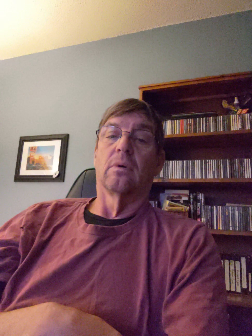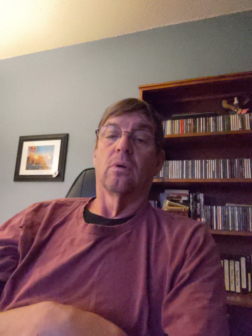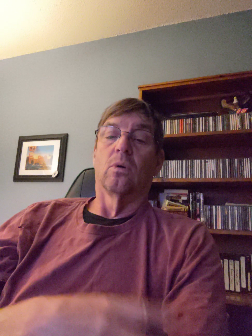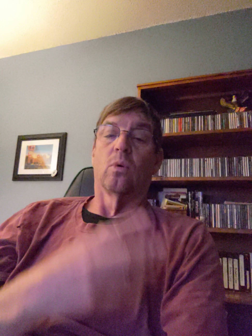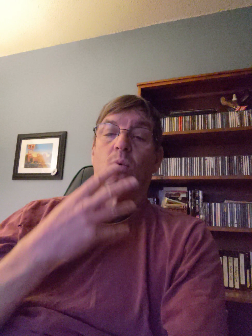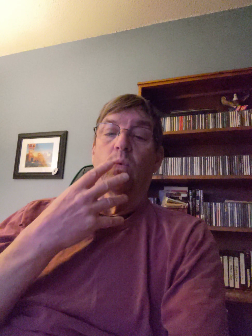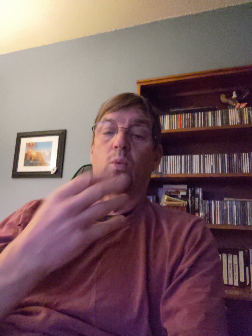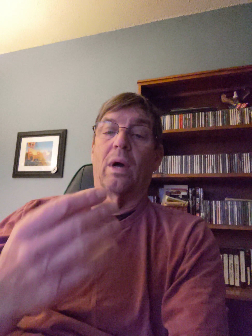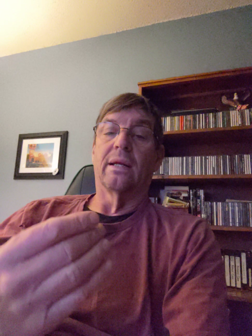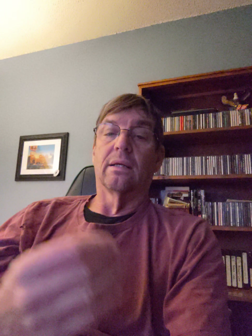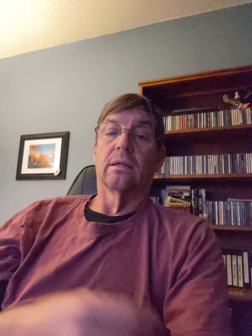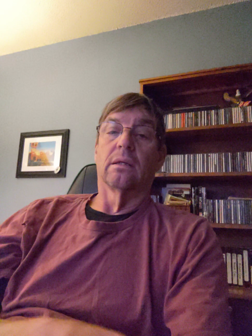wet